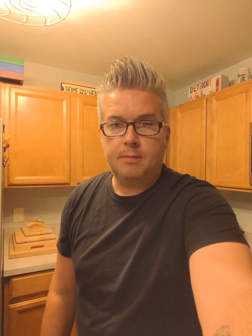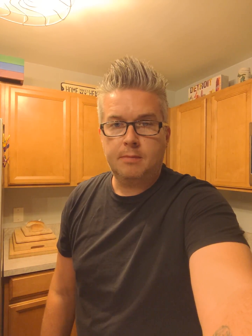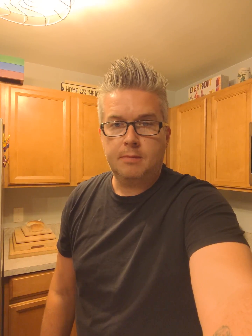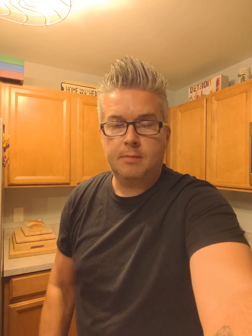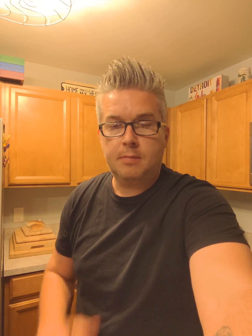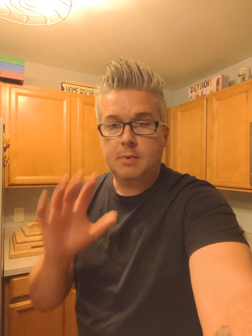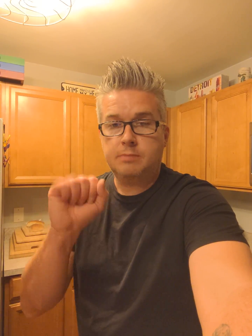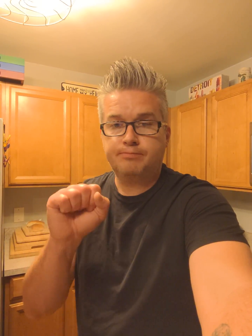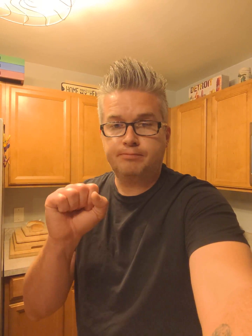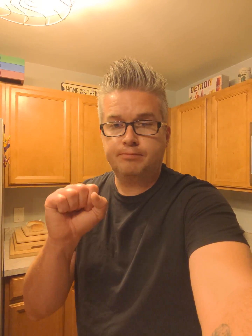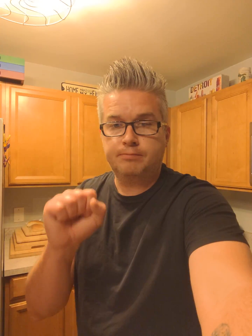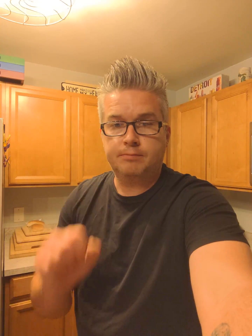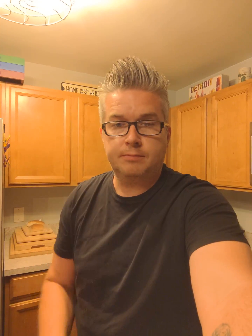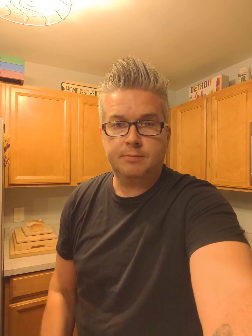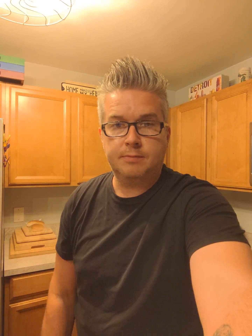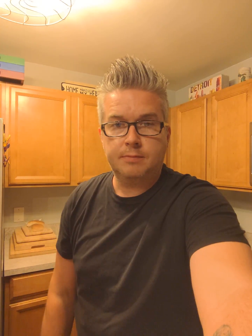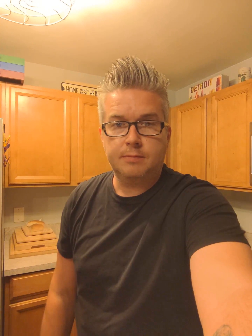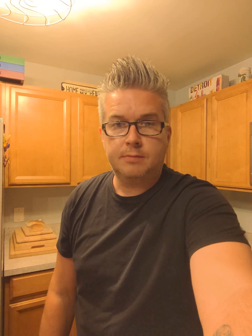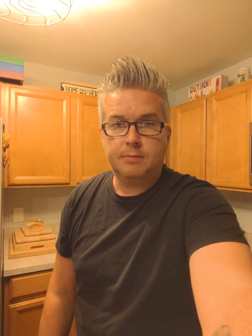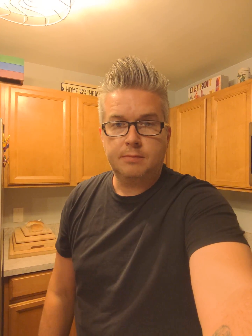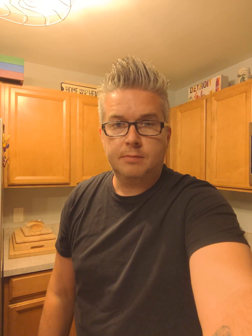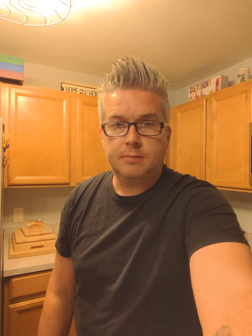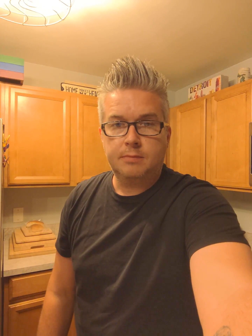catch